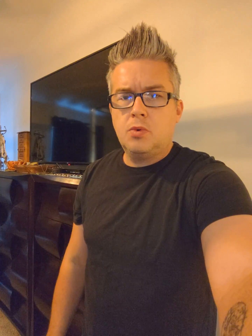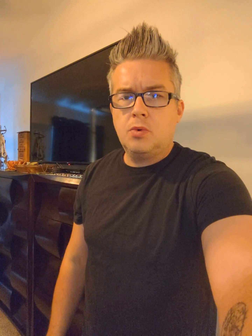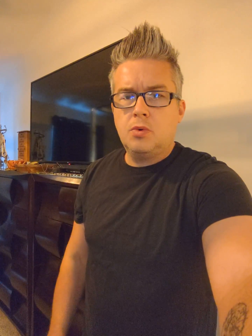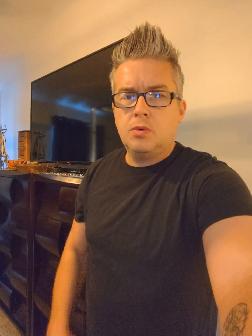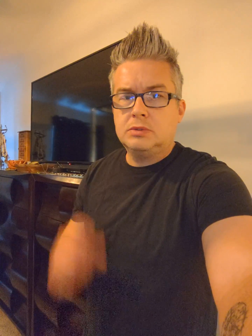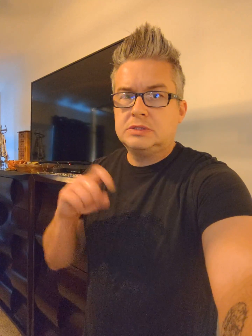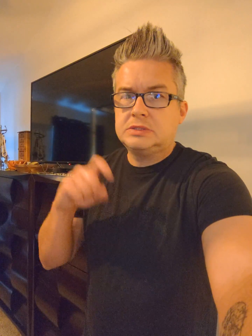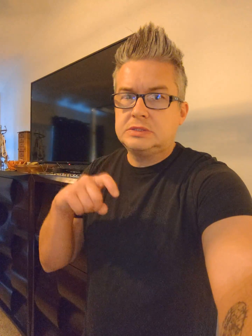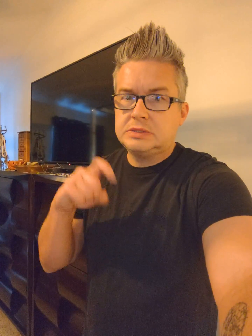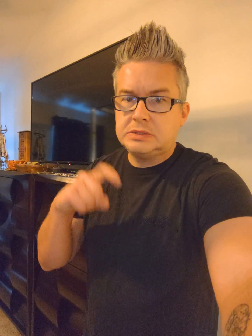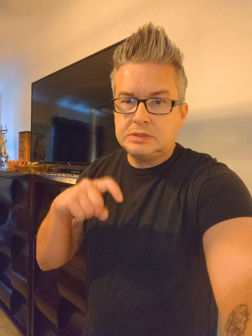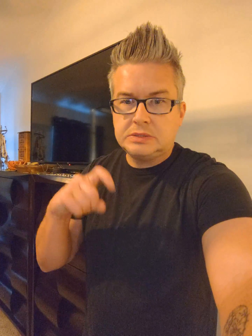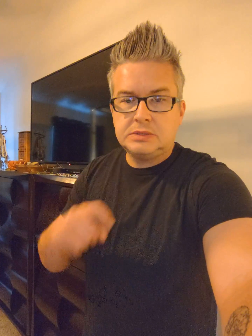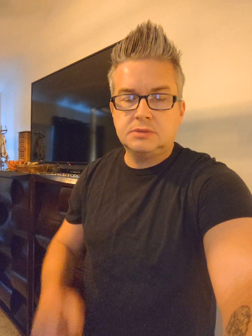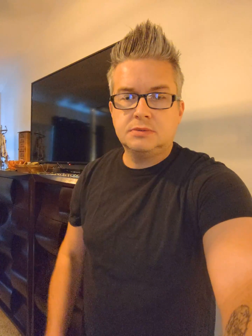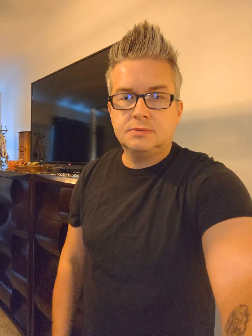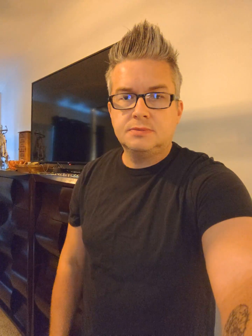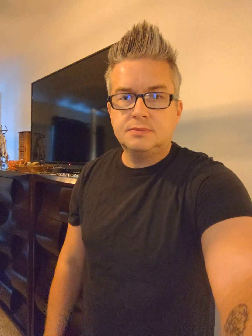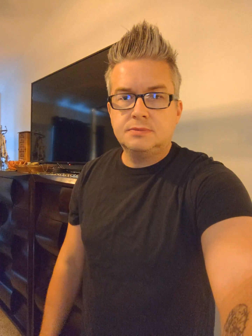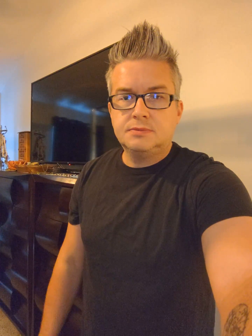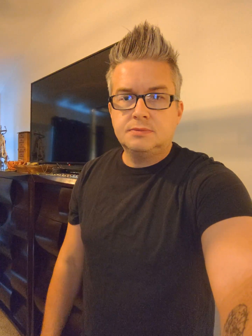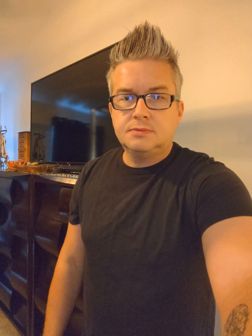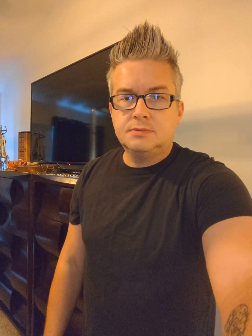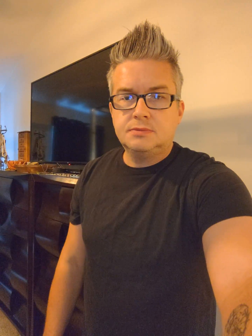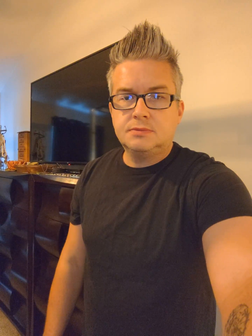need